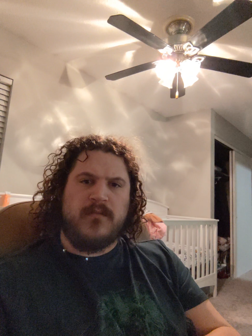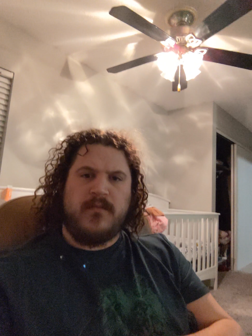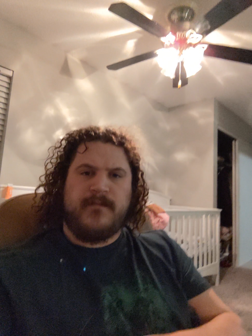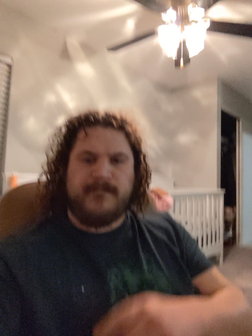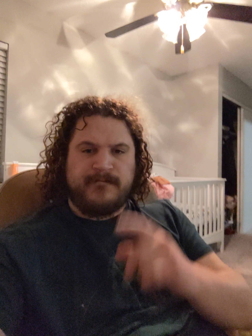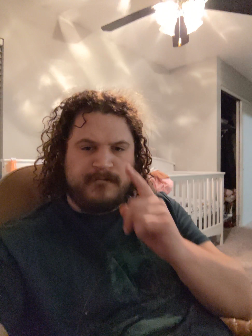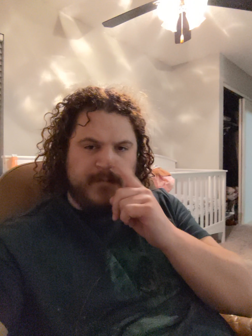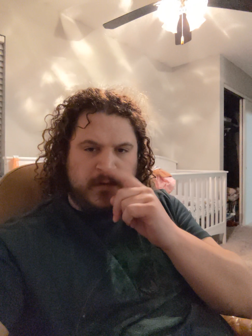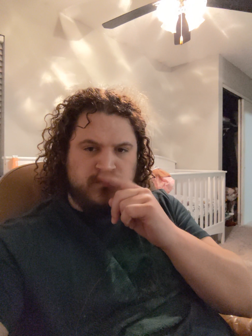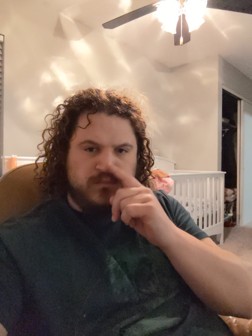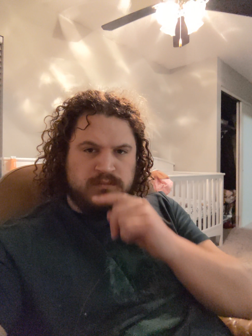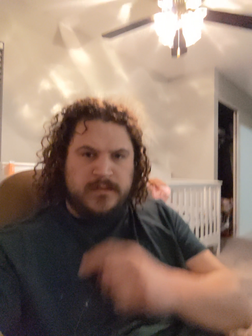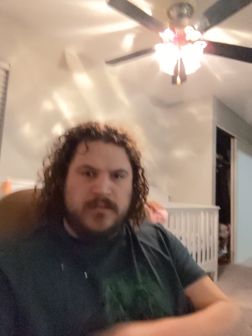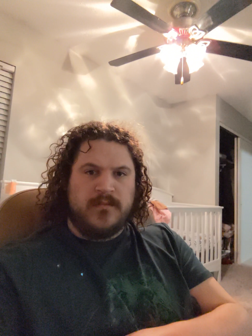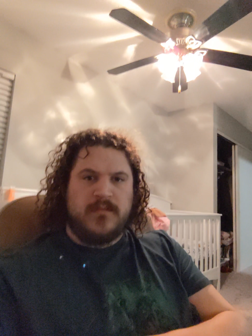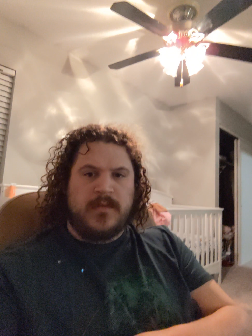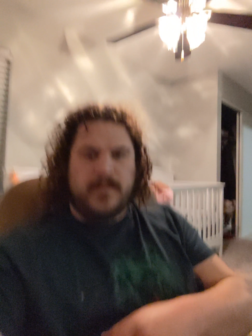mouse